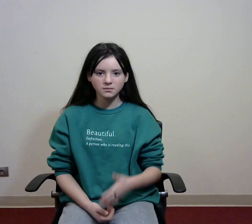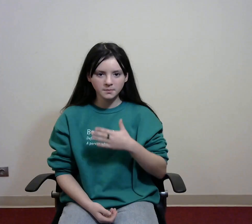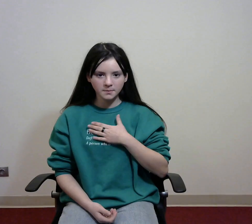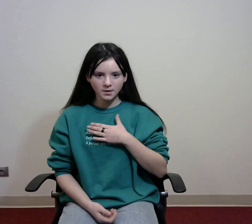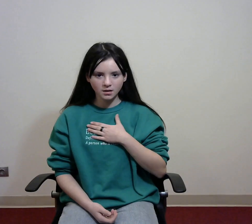mən